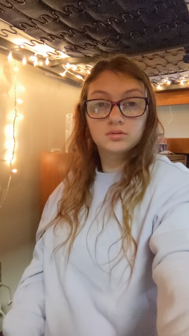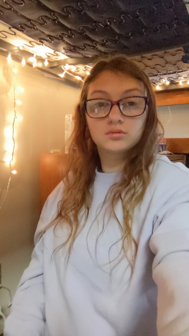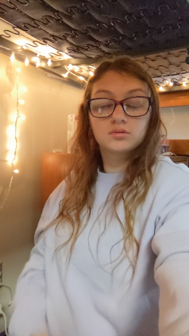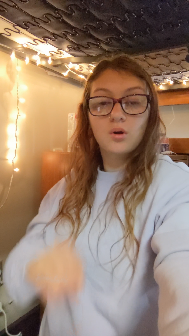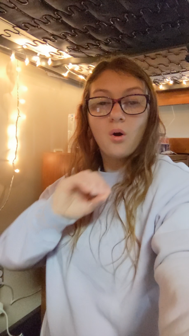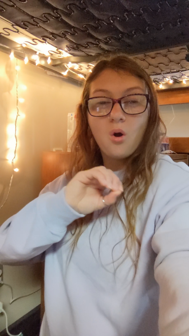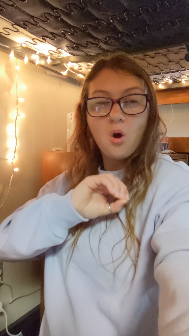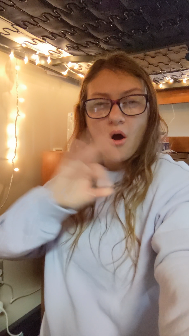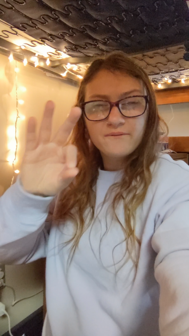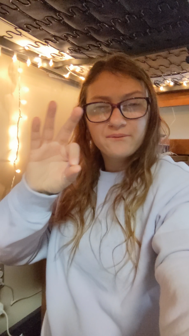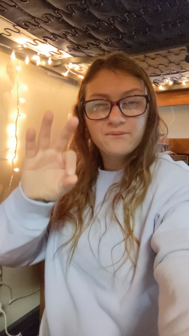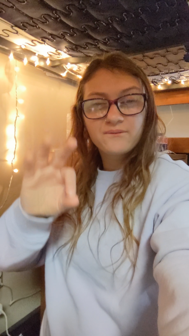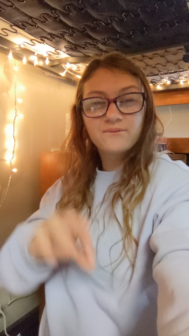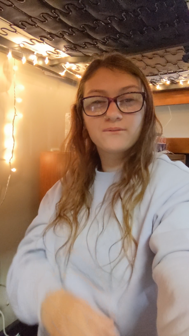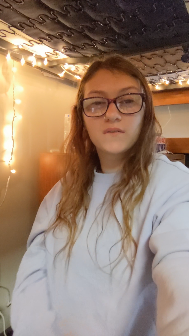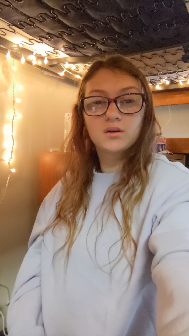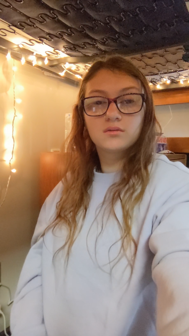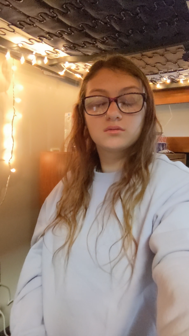off